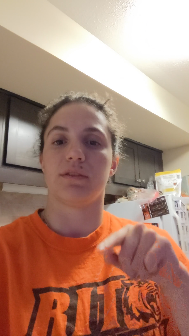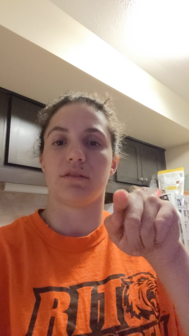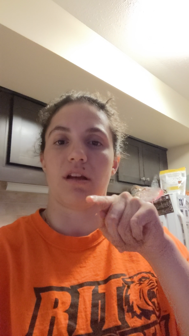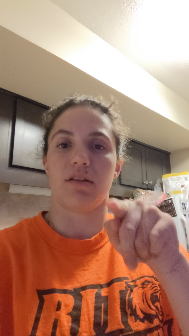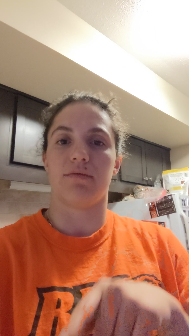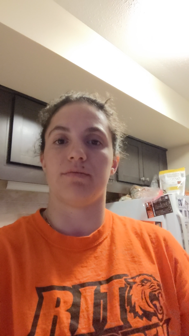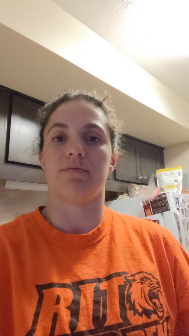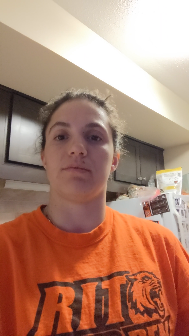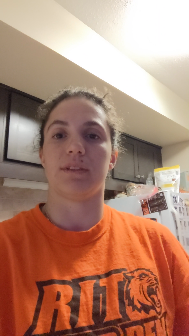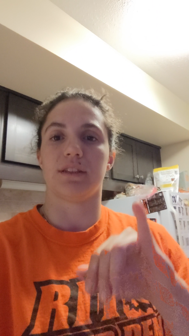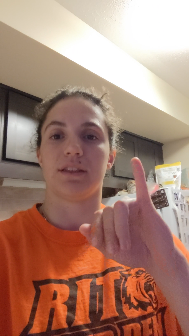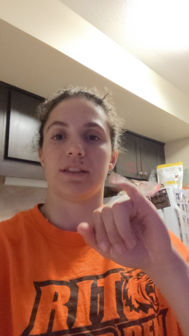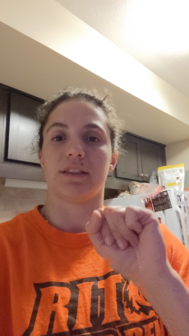is